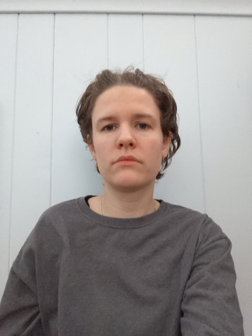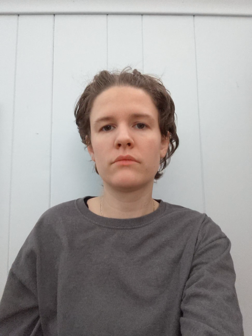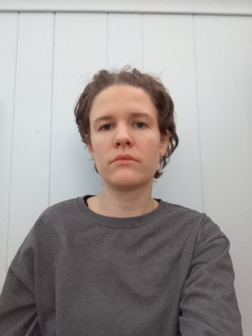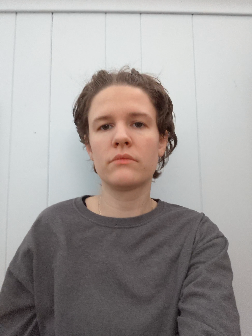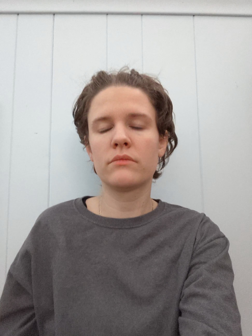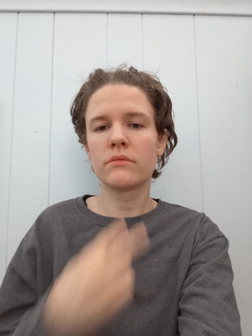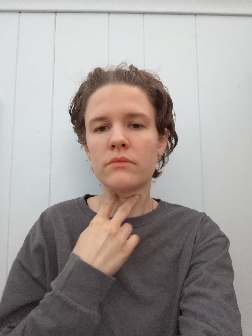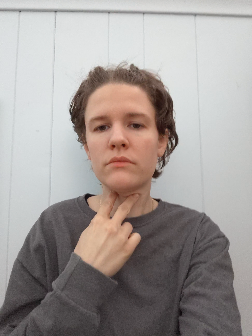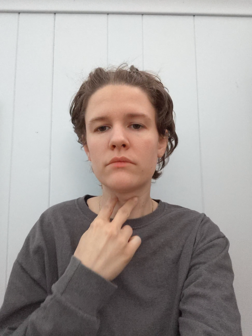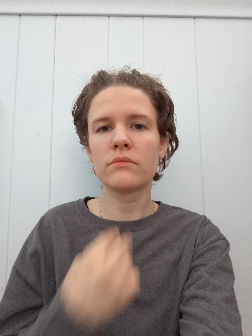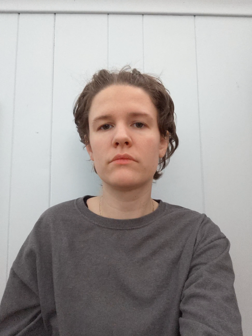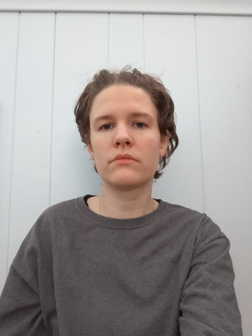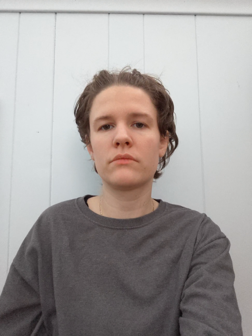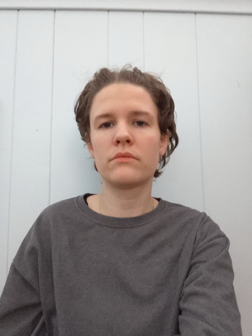stuck